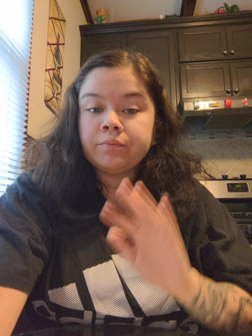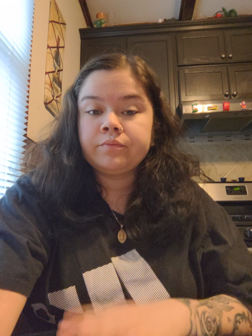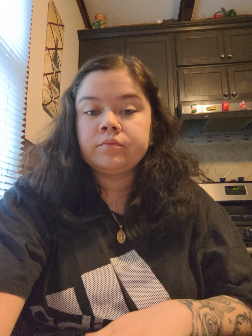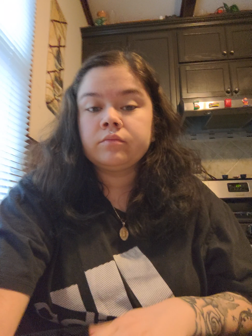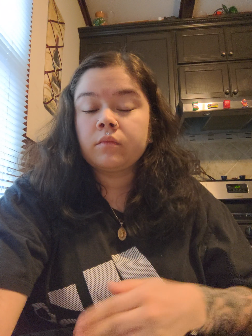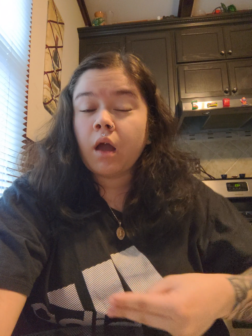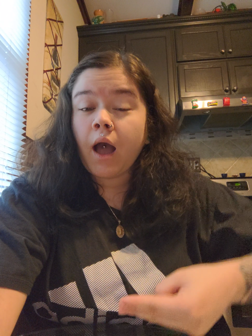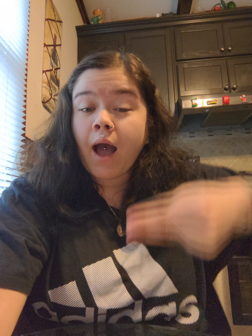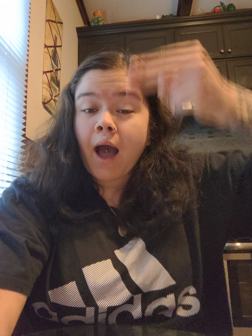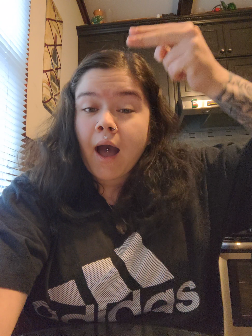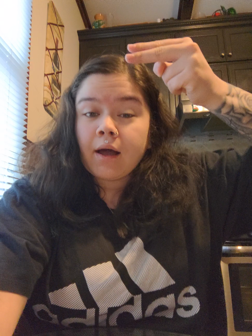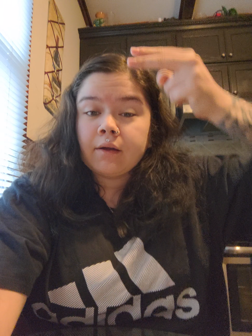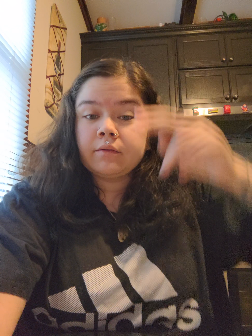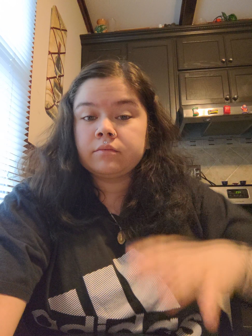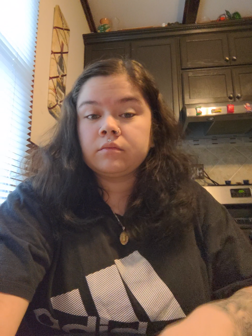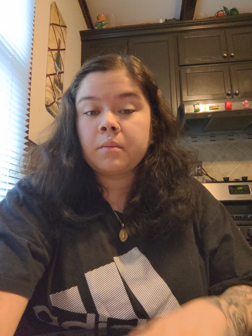high